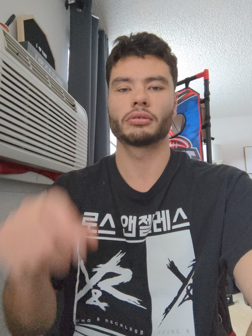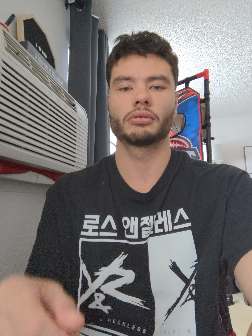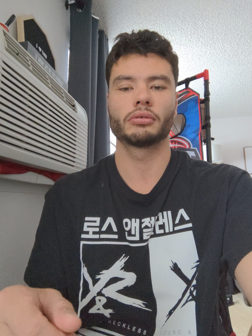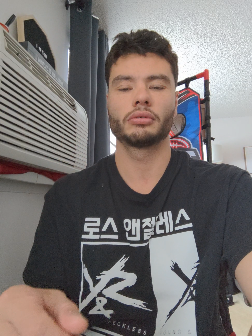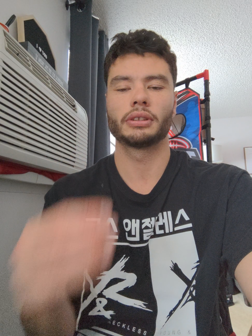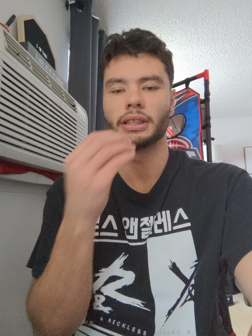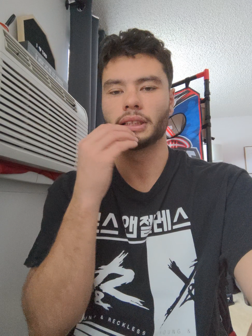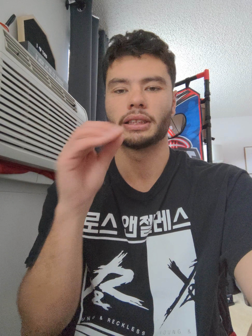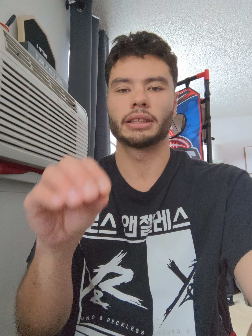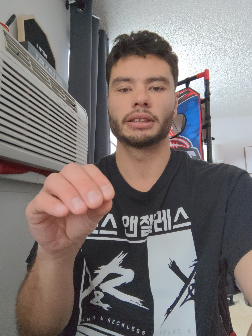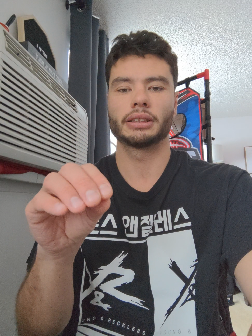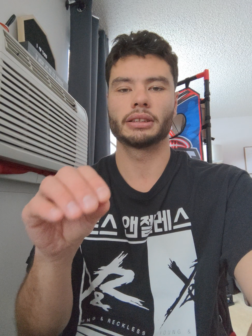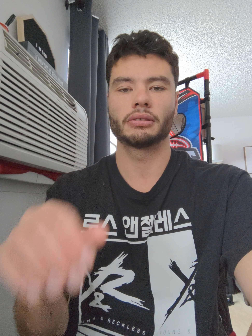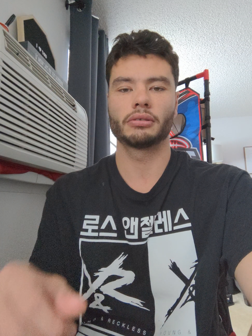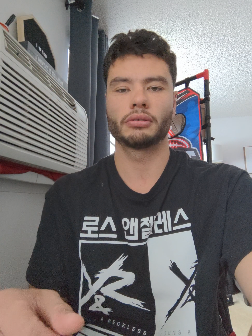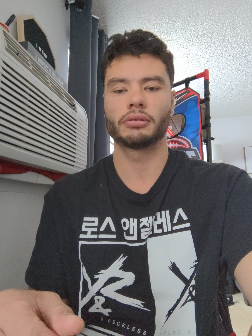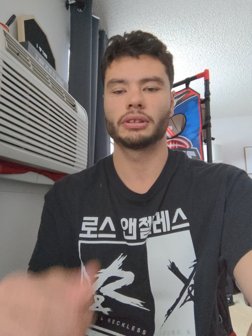kiss